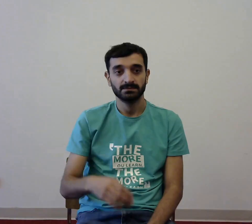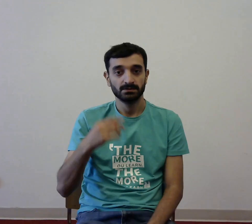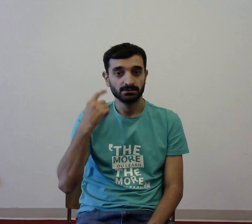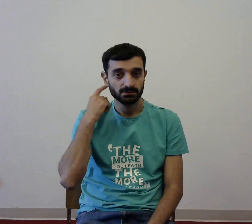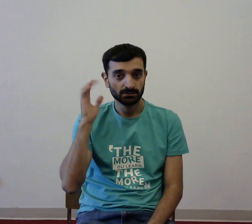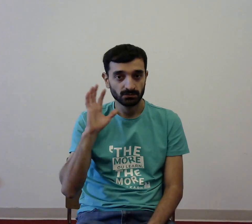eşitmə